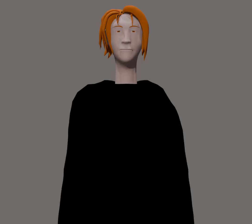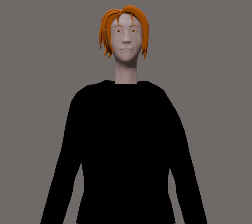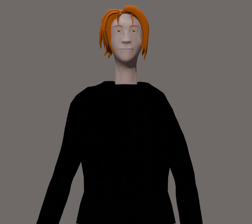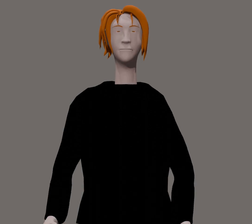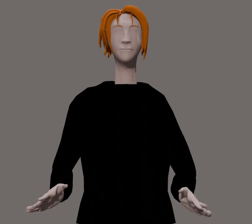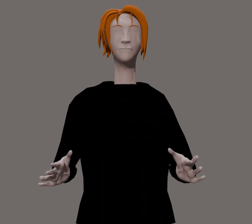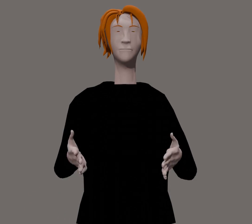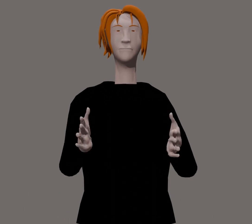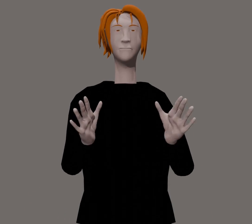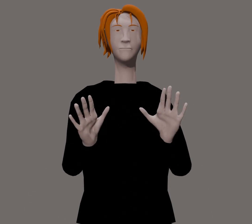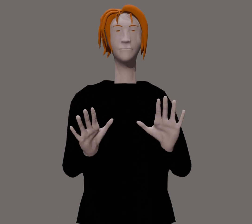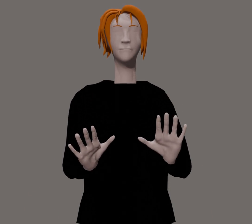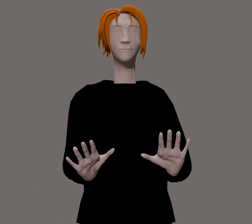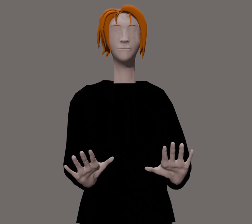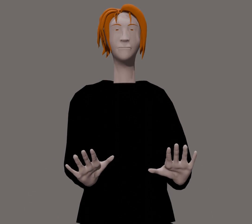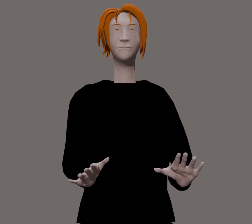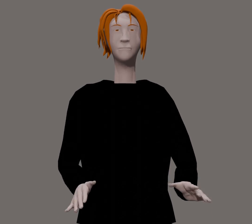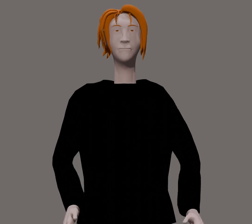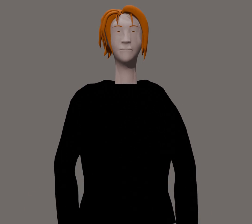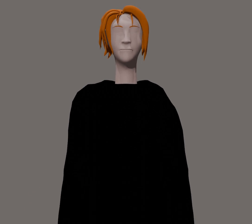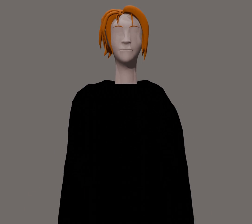Composed